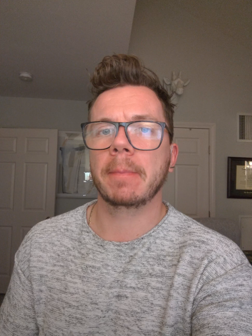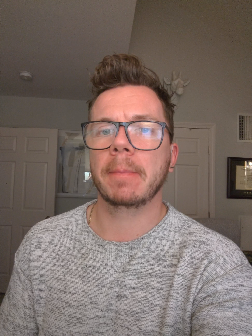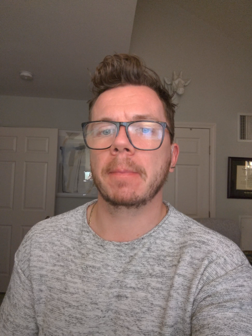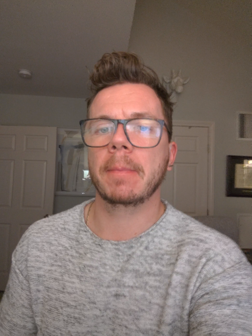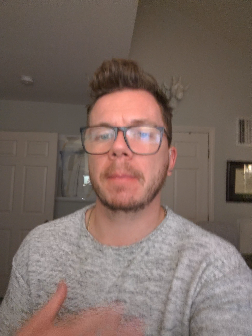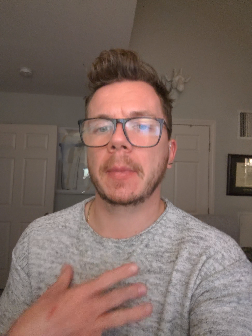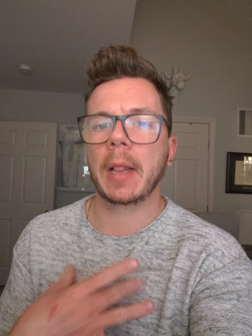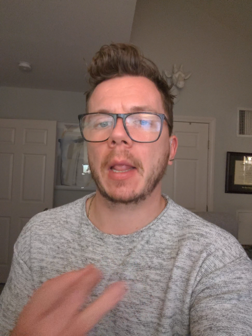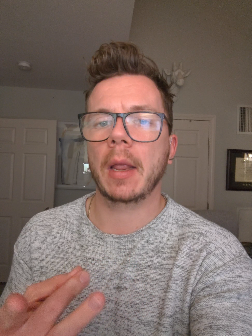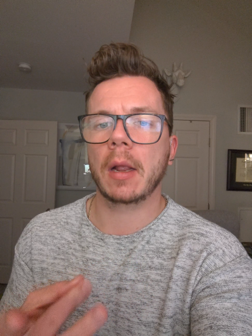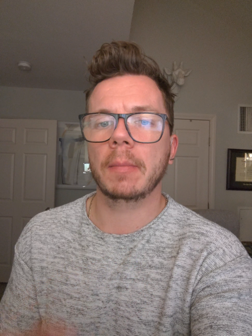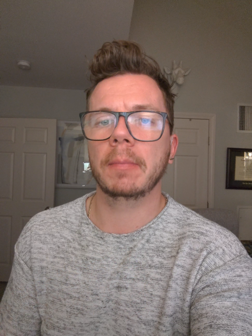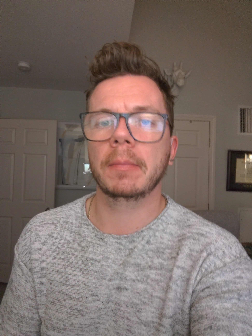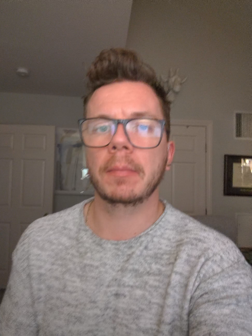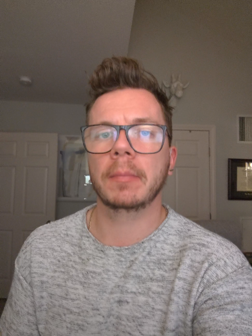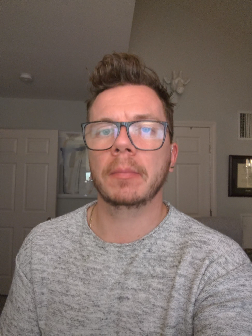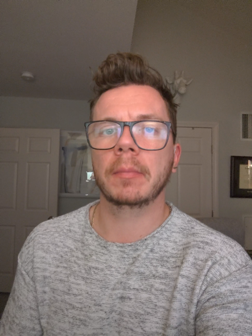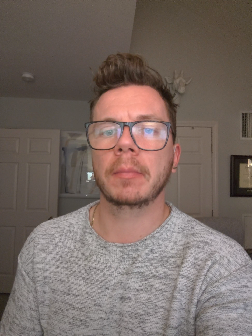like